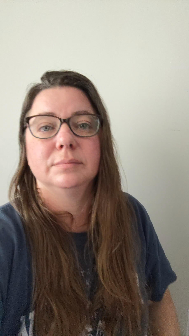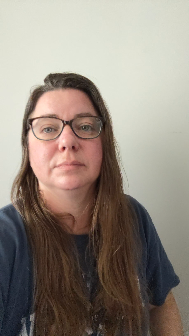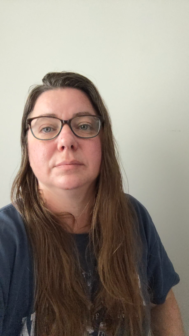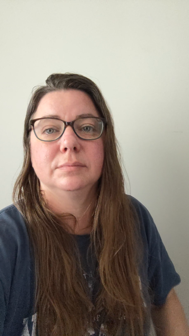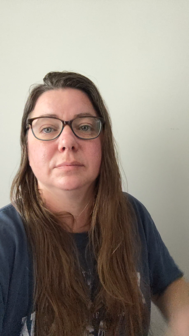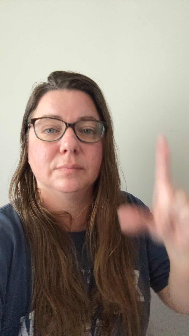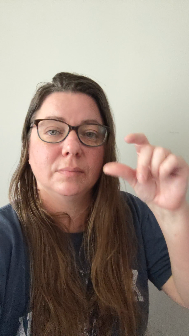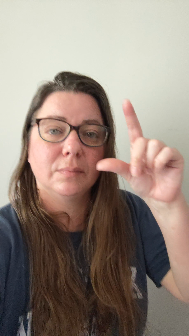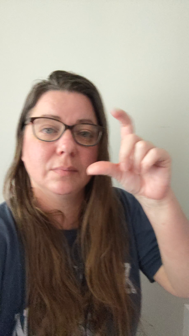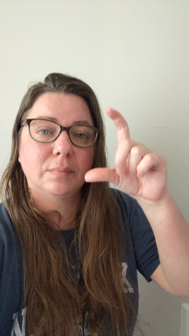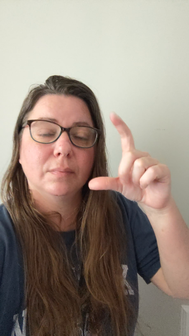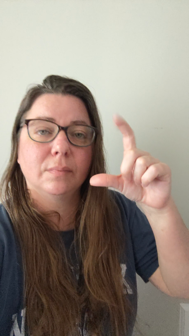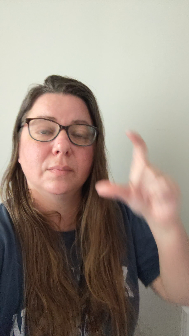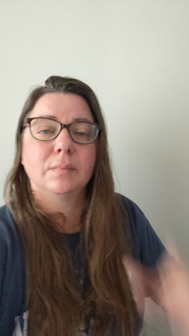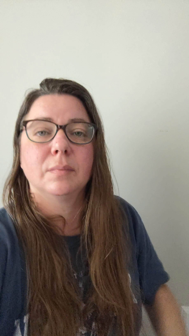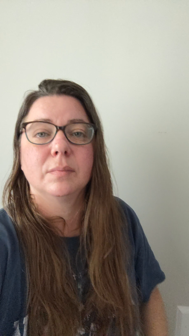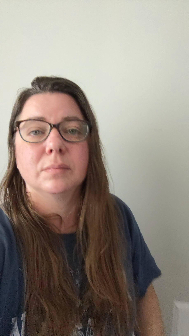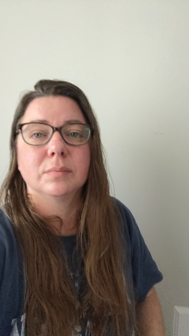camera